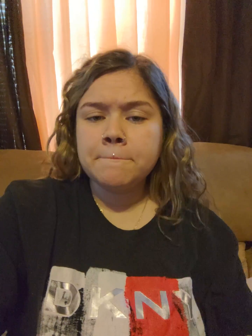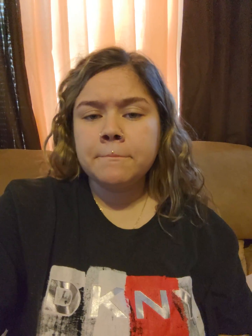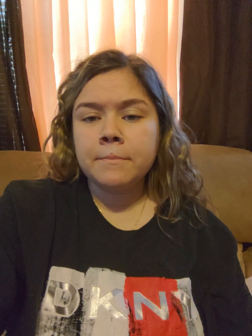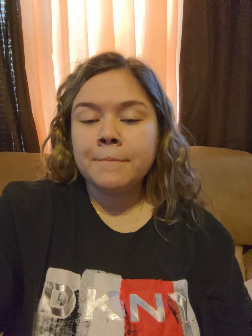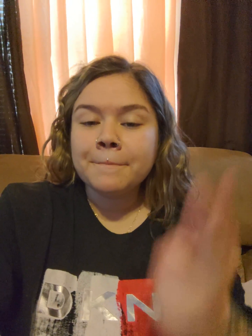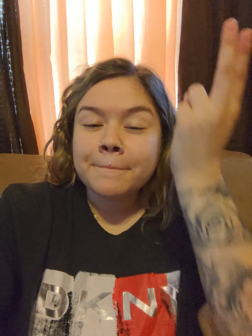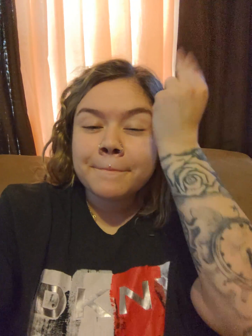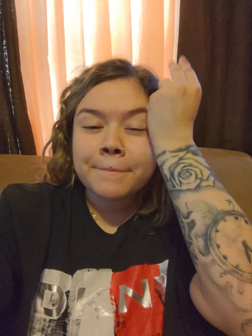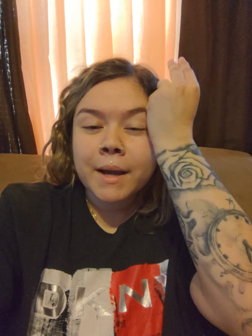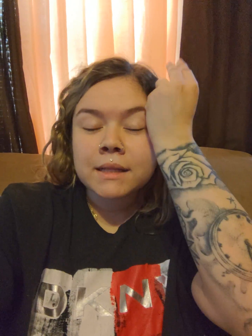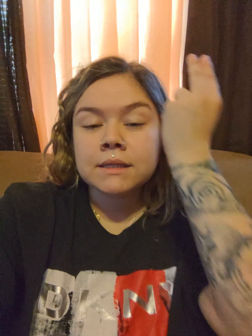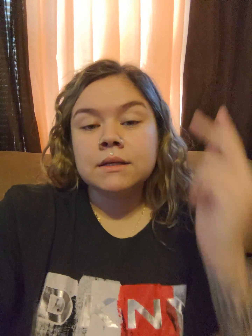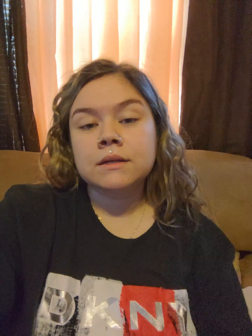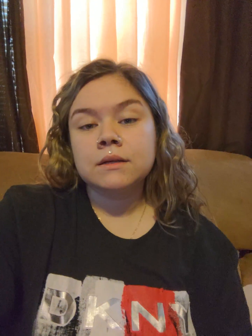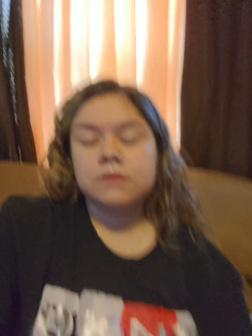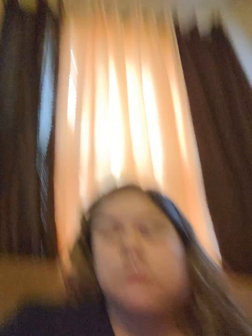bunny